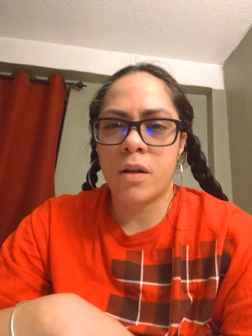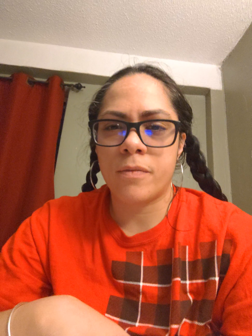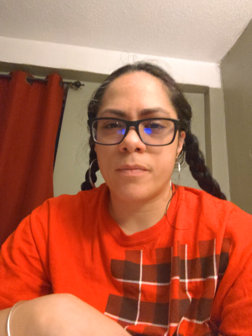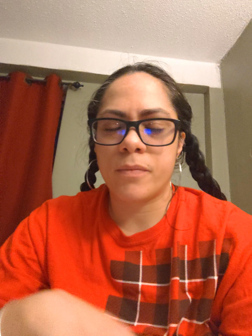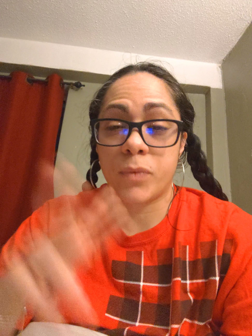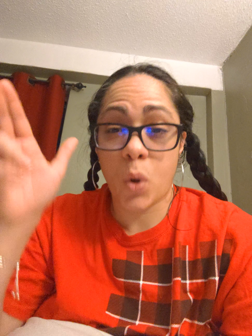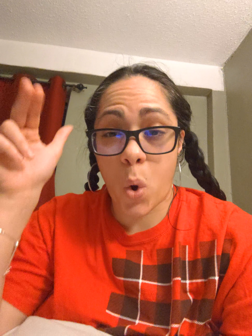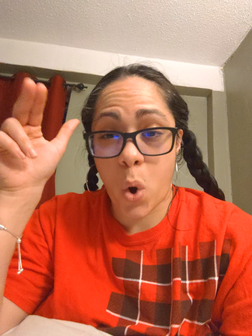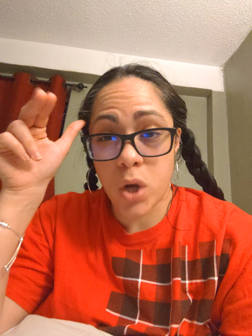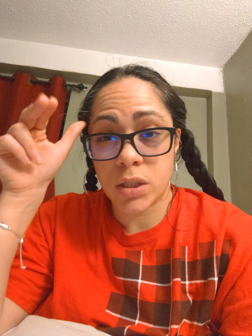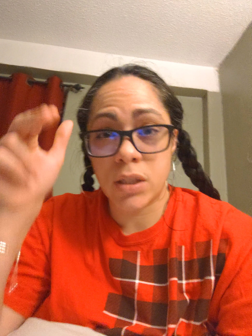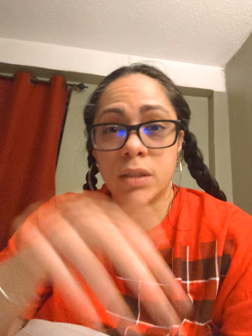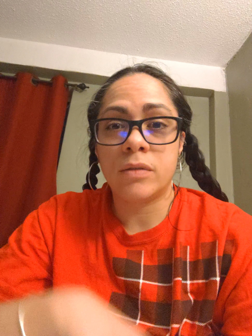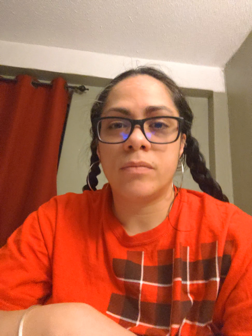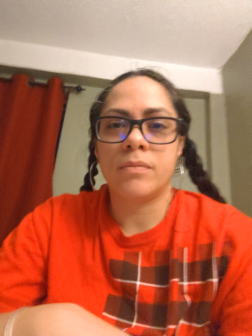horse